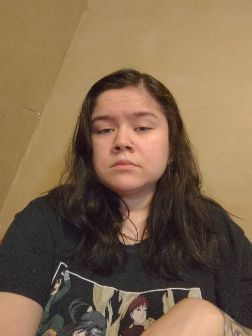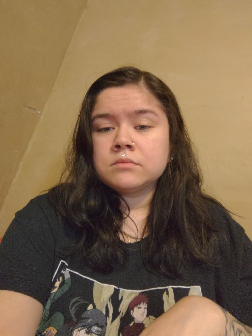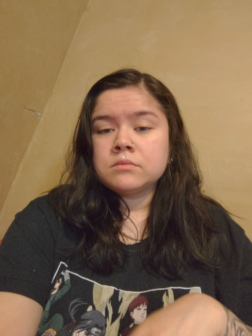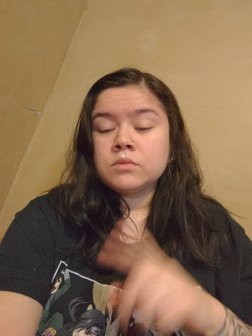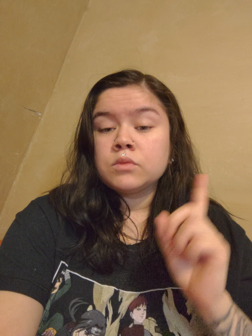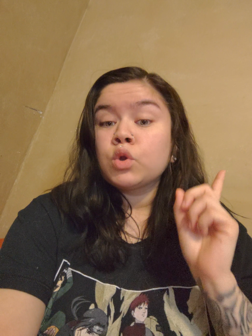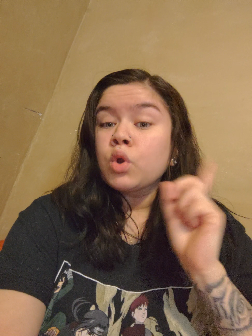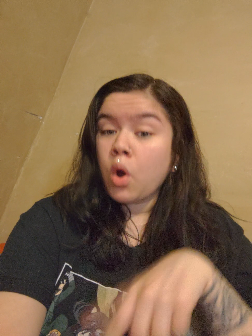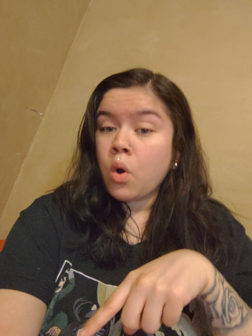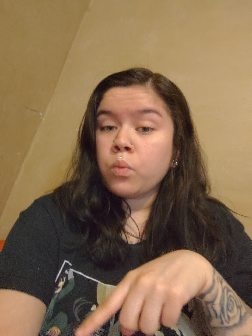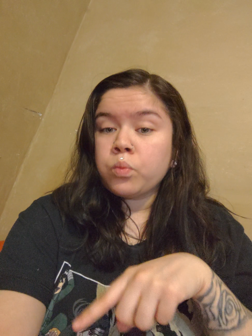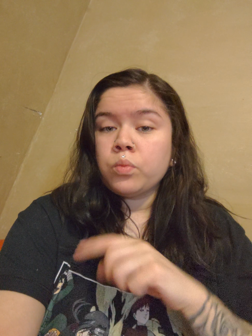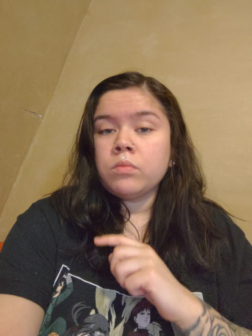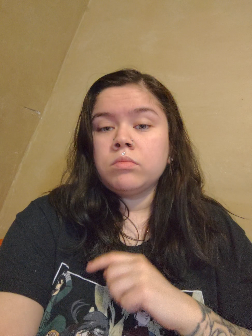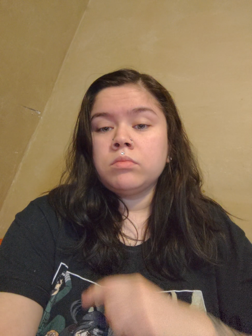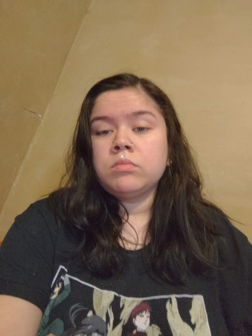go